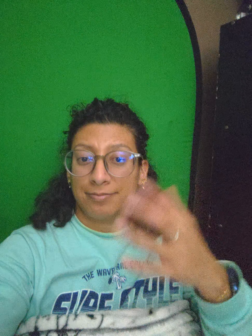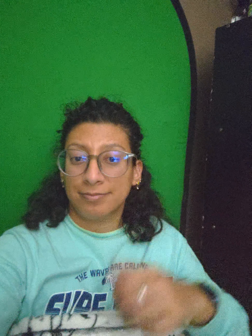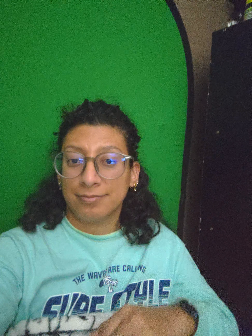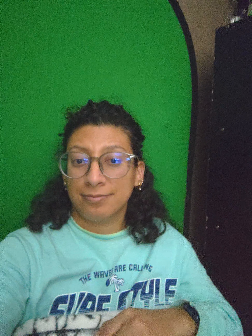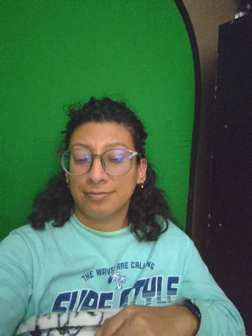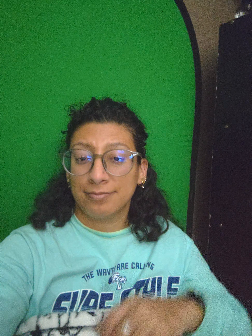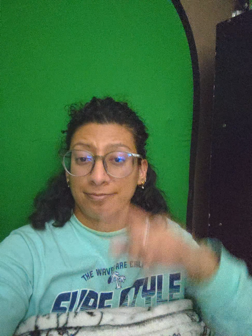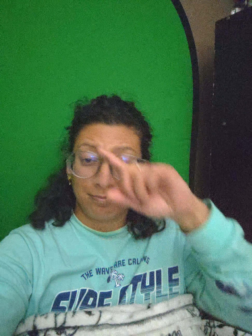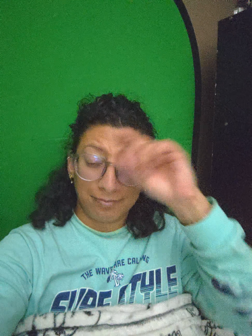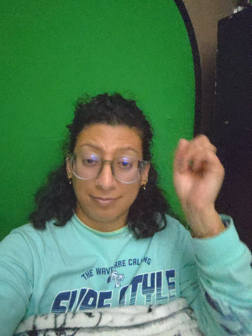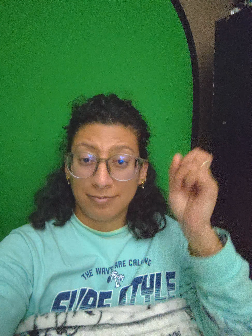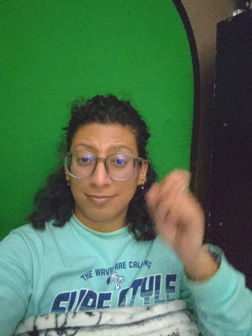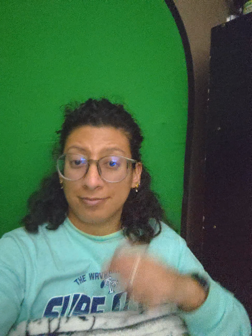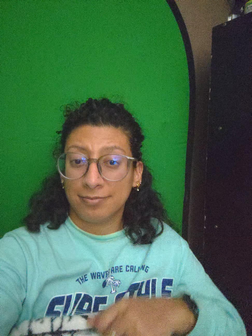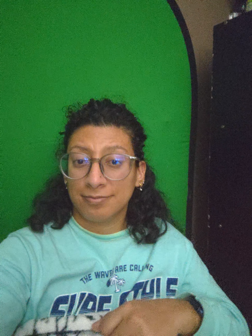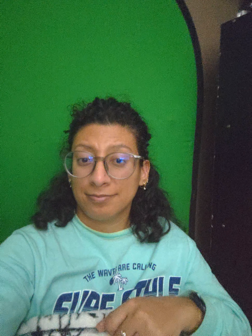because